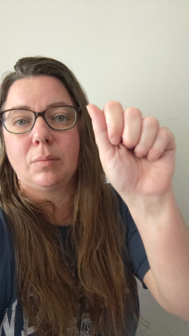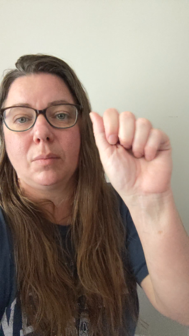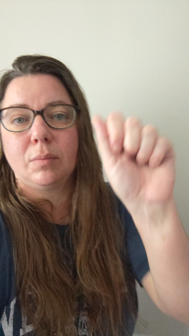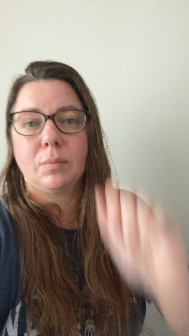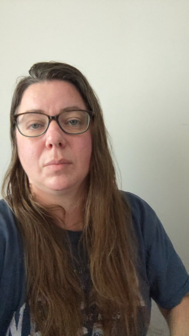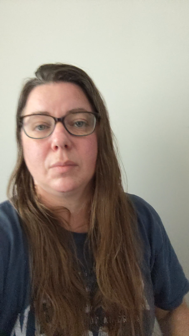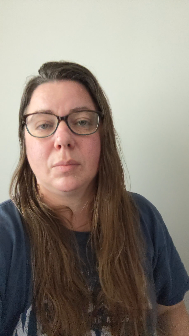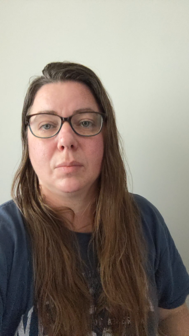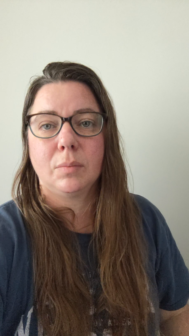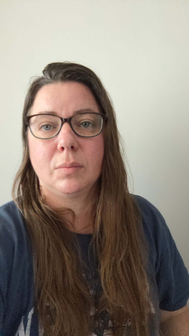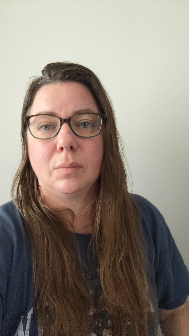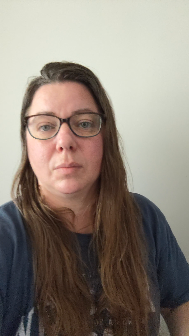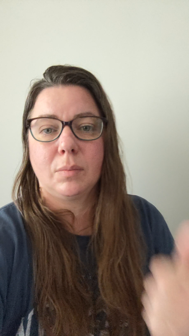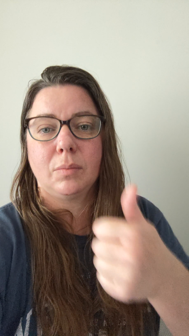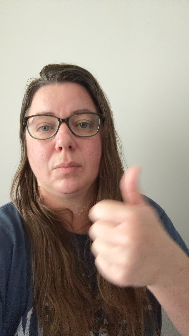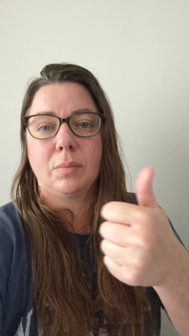game